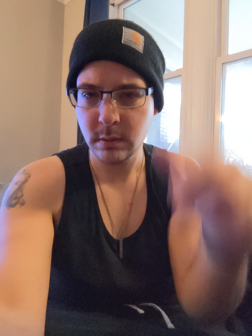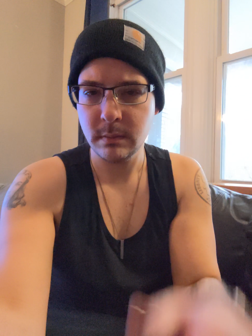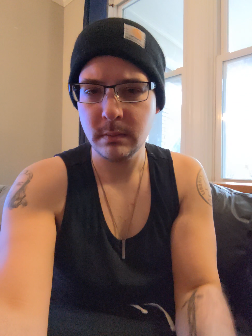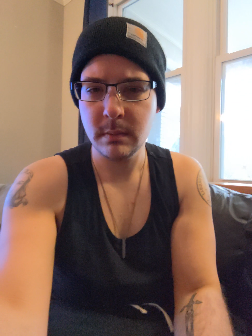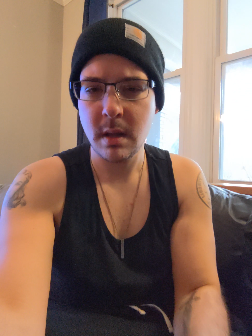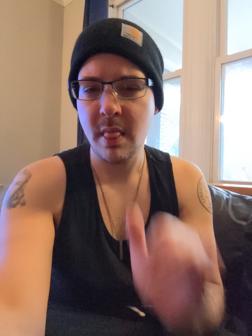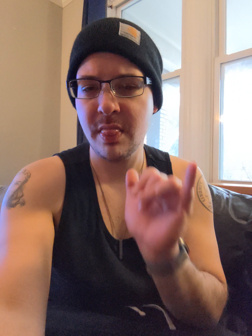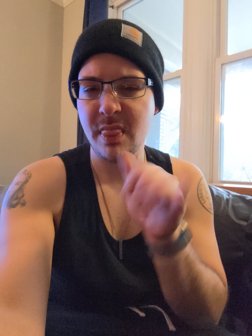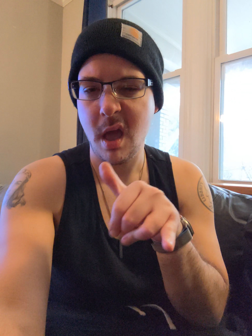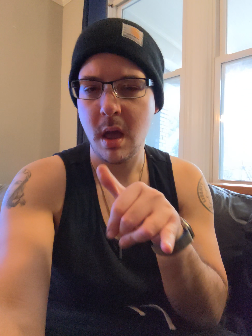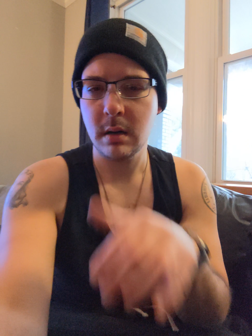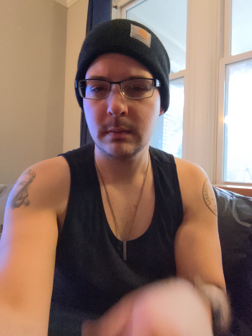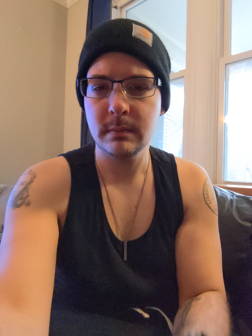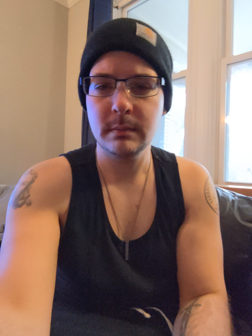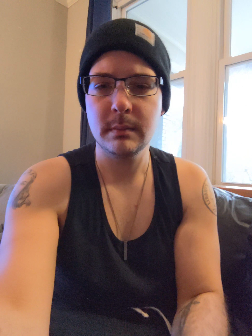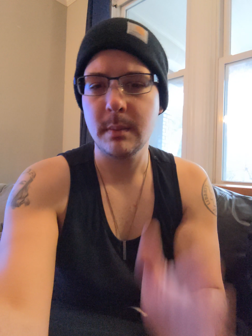that